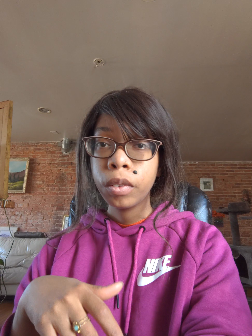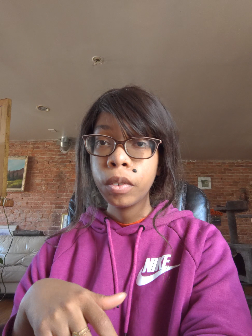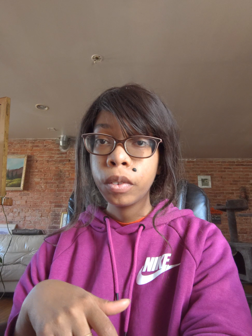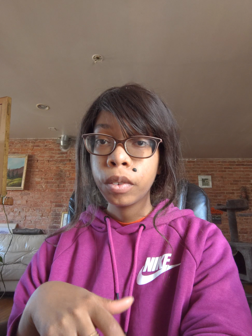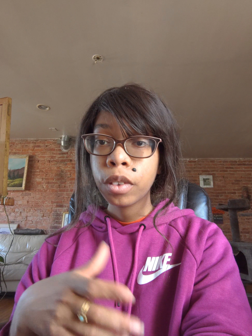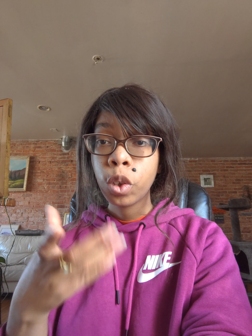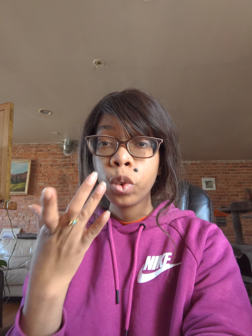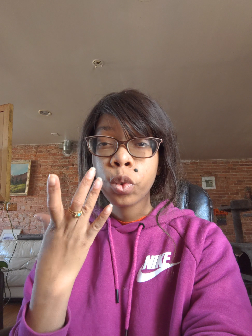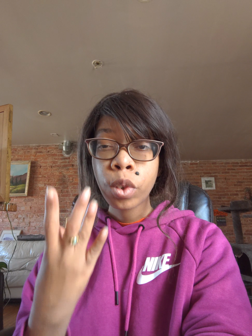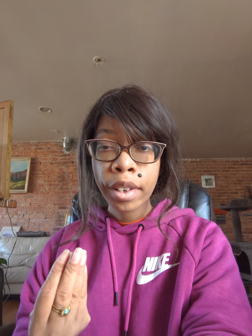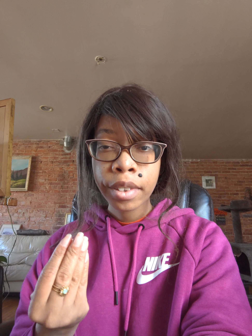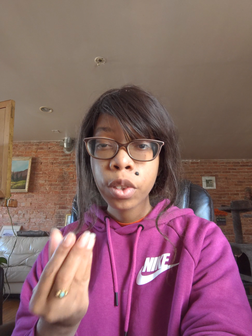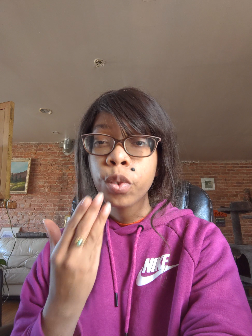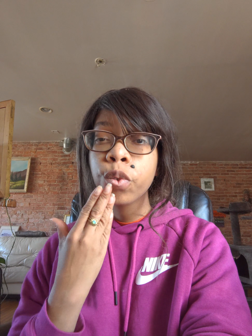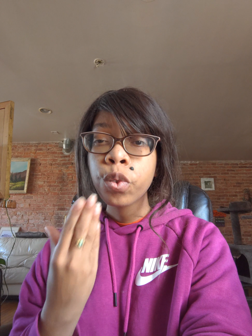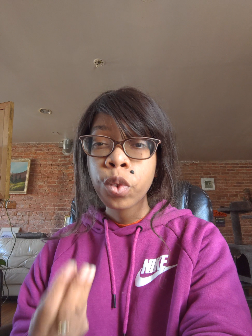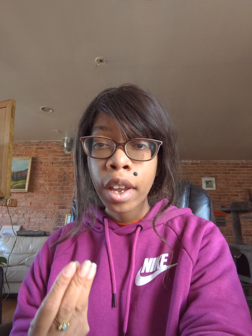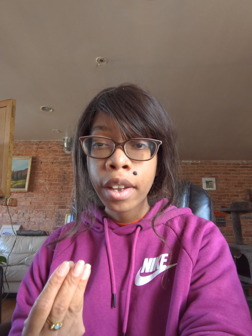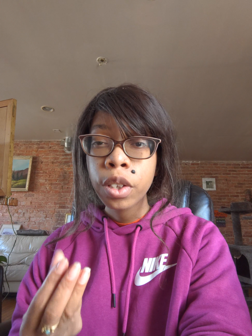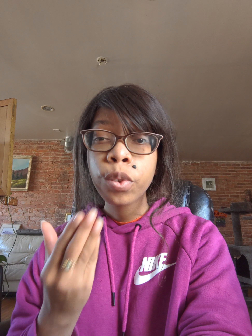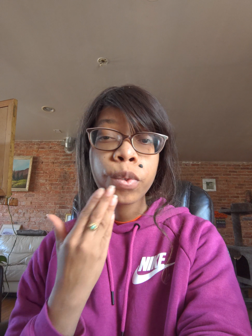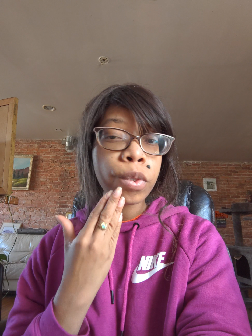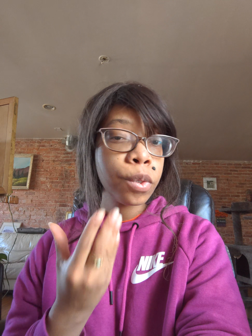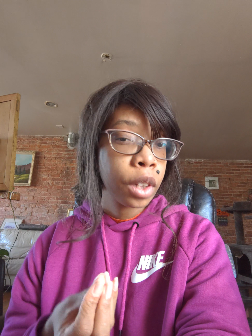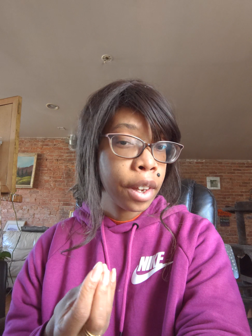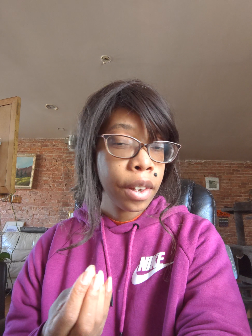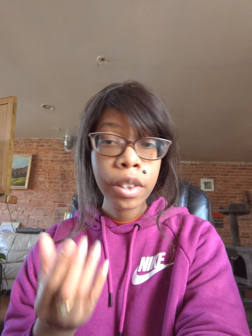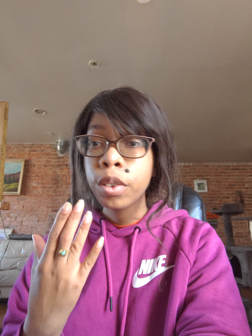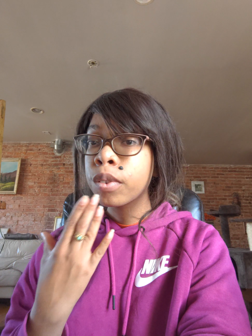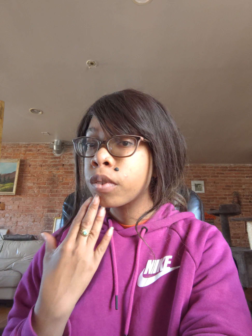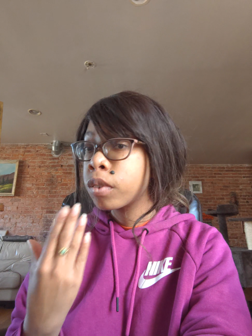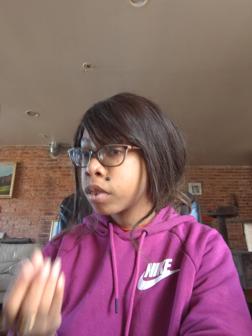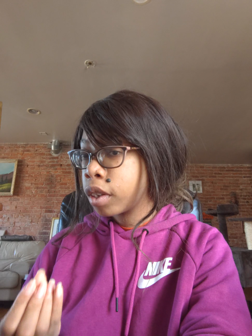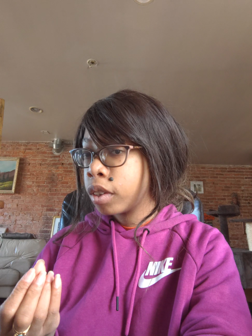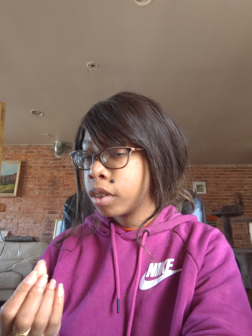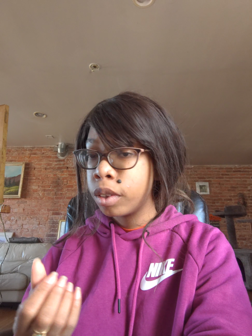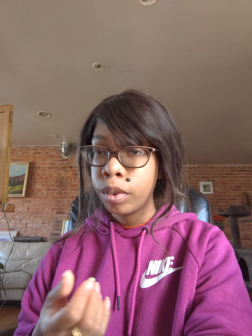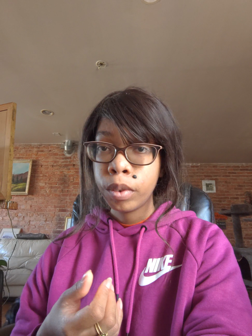wet